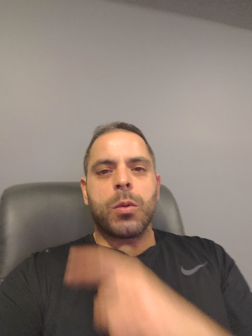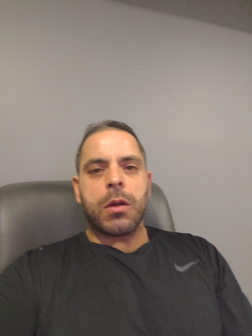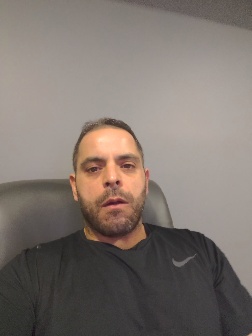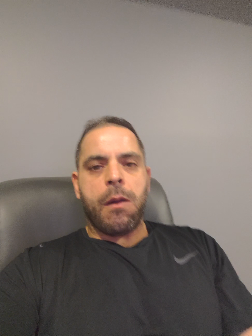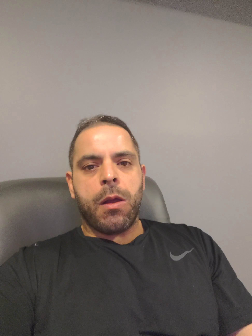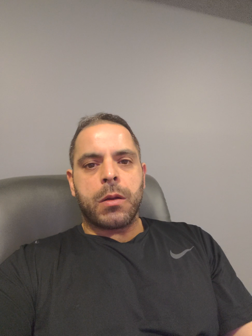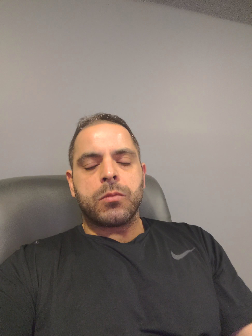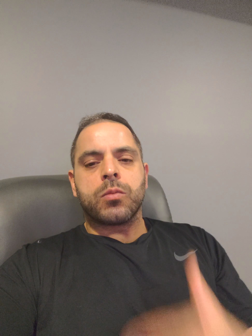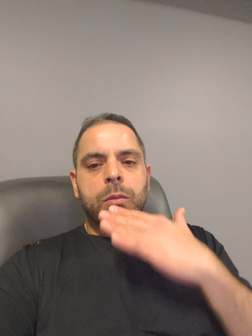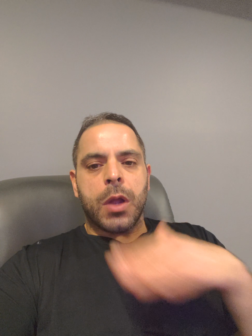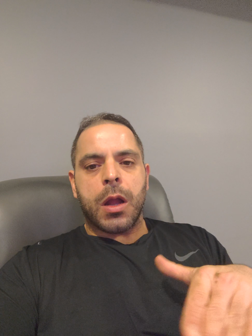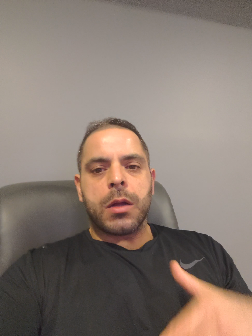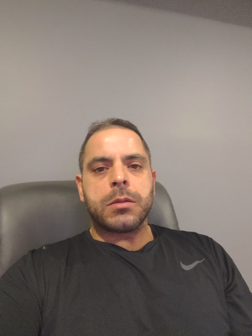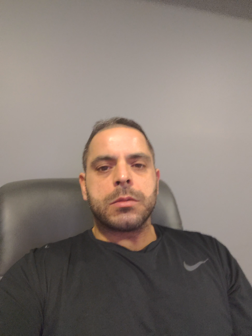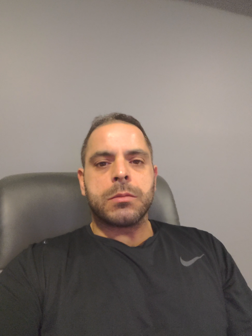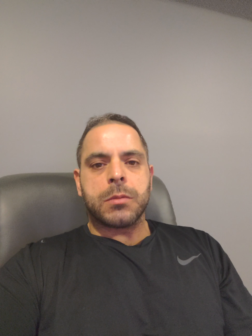quiet